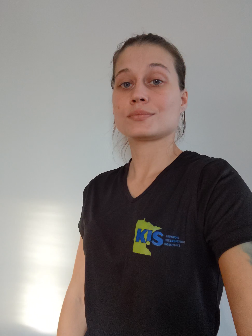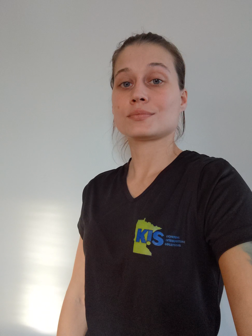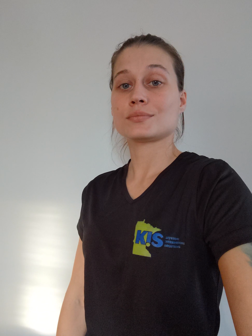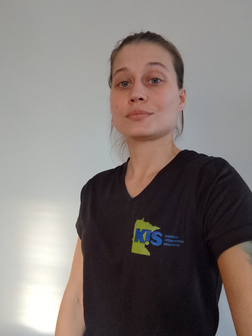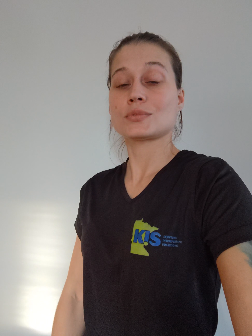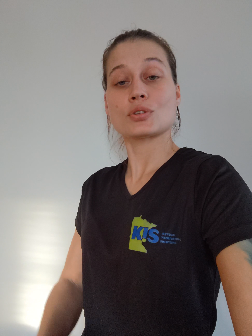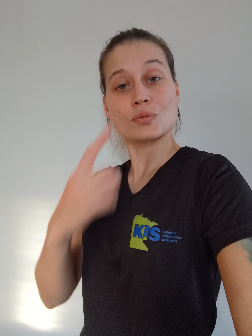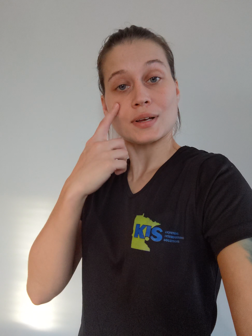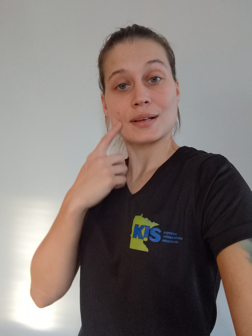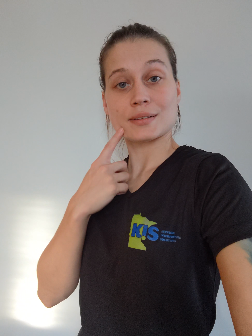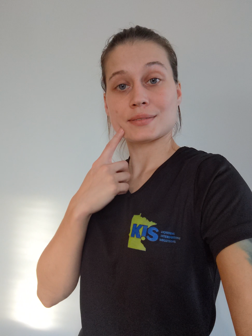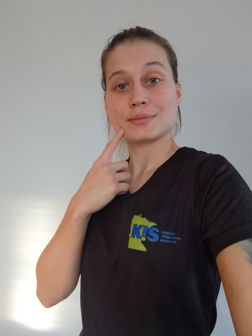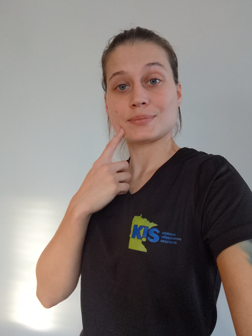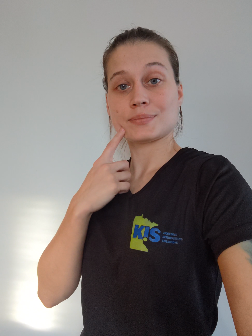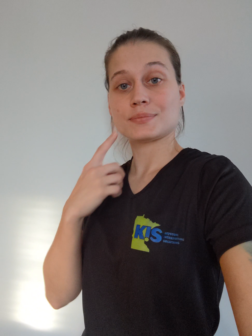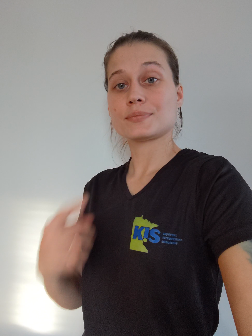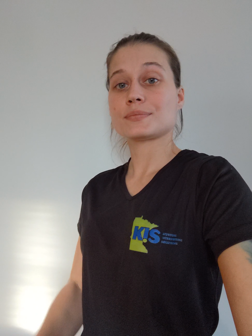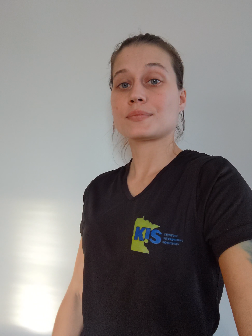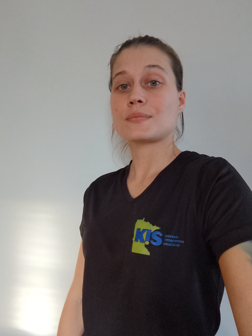cry